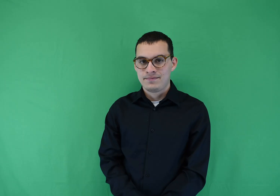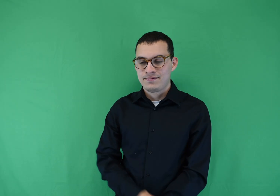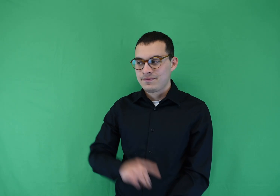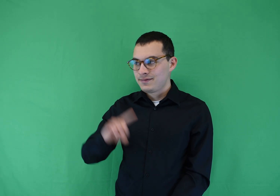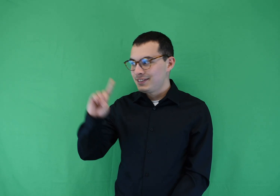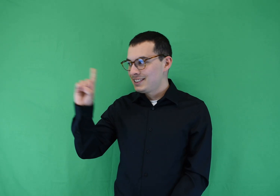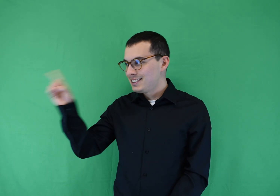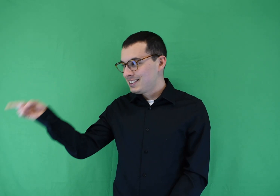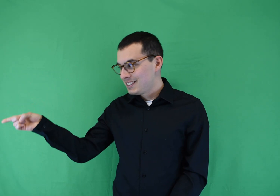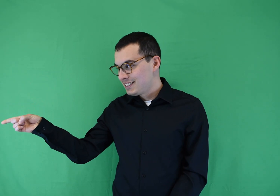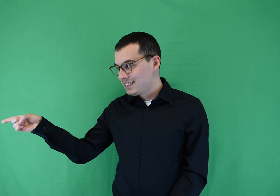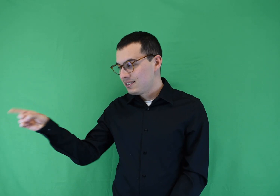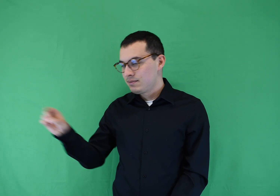él